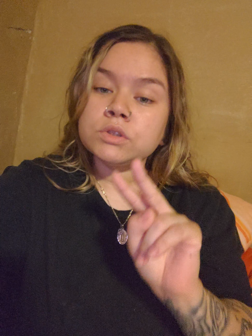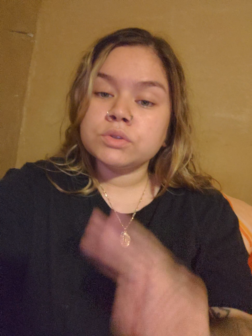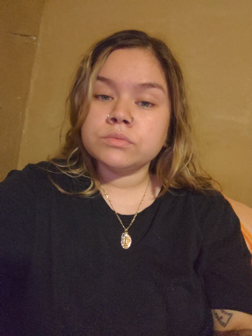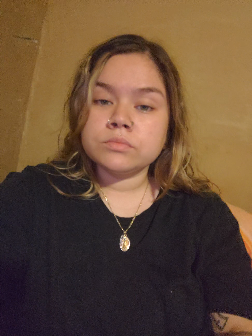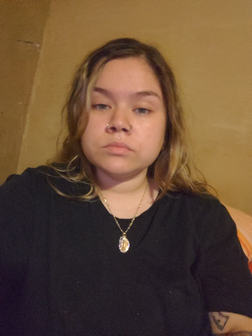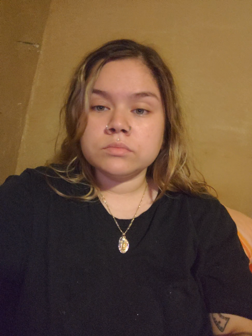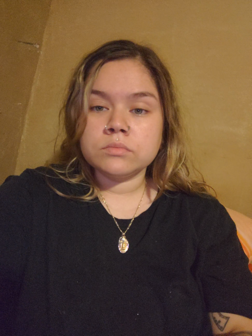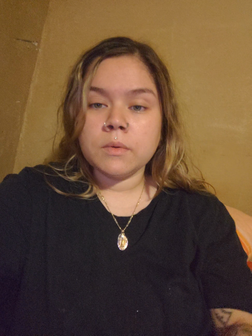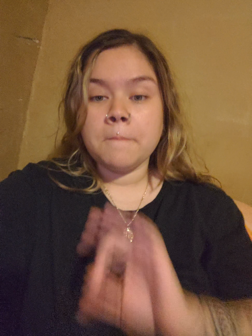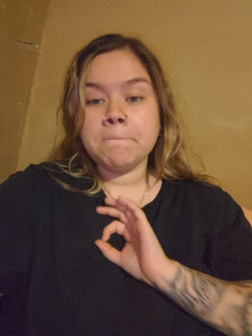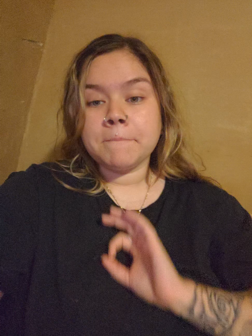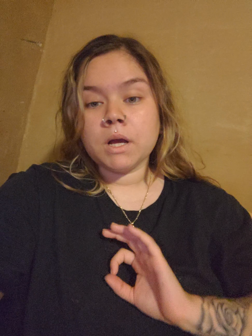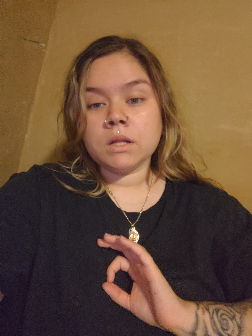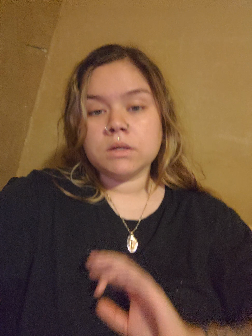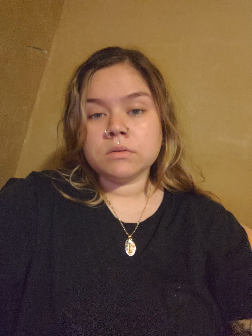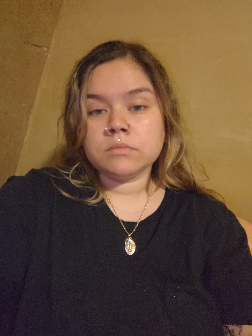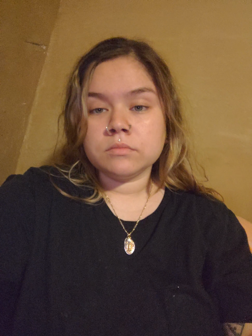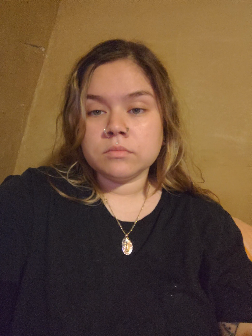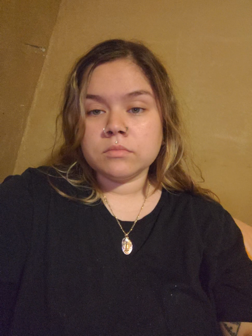button